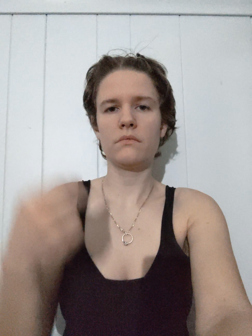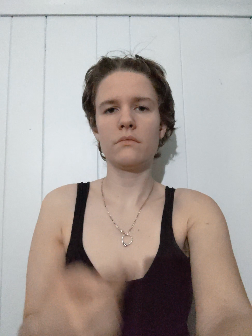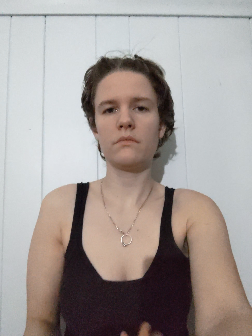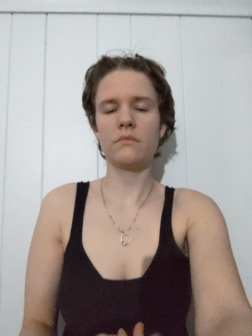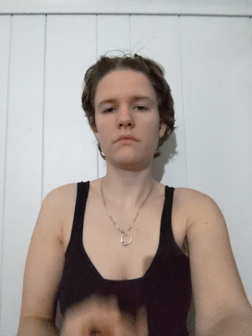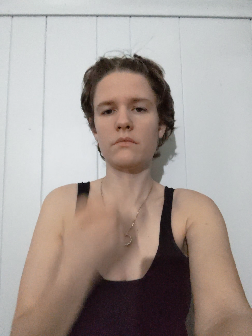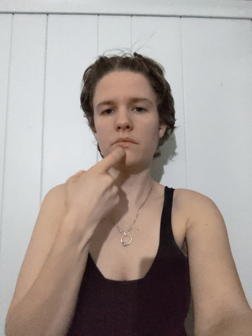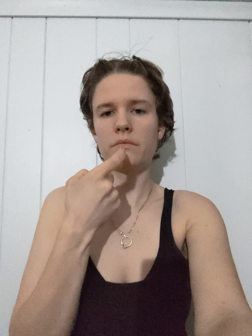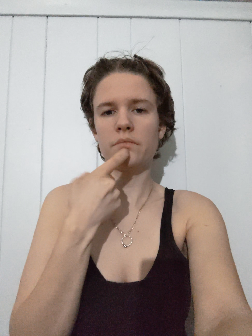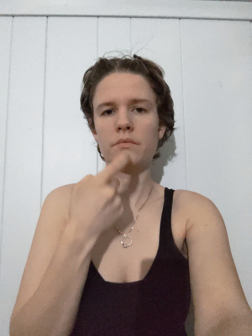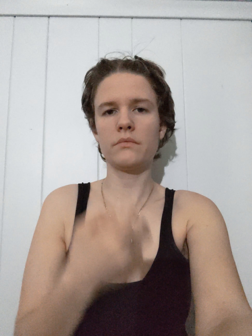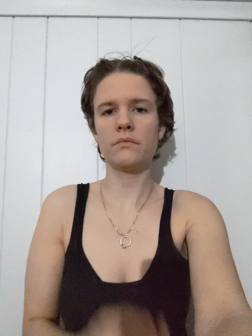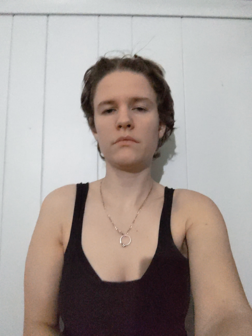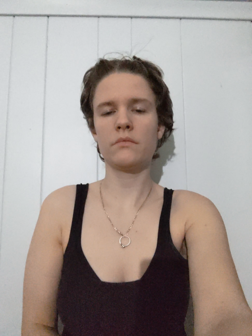window